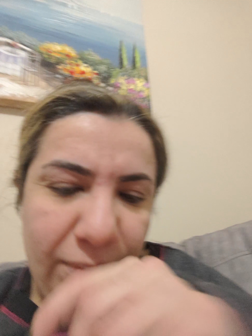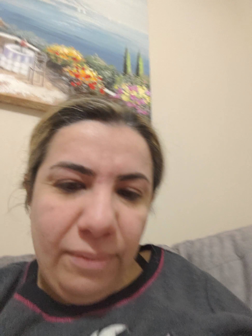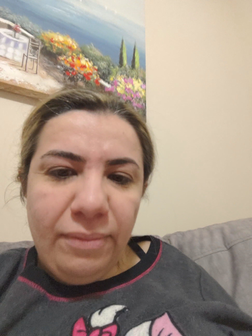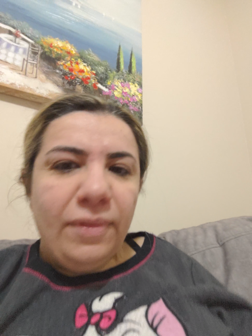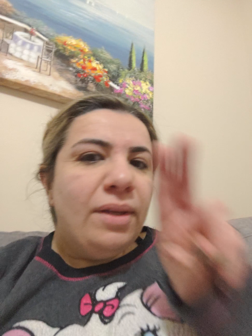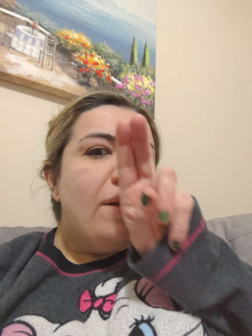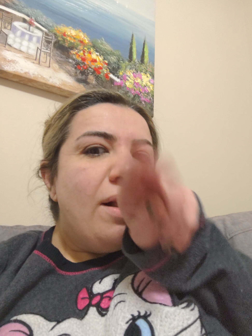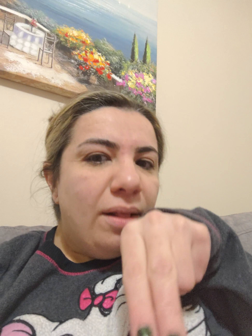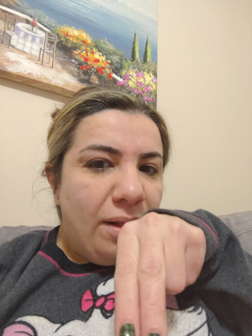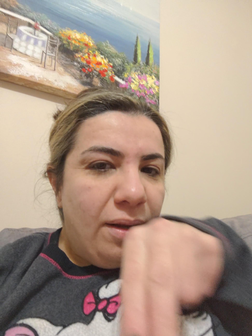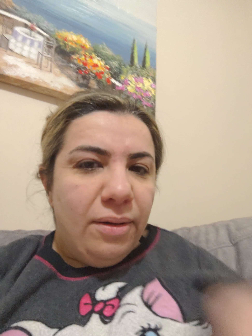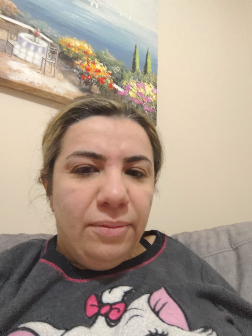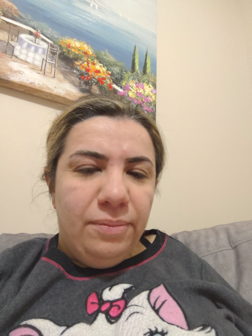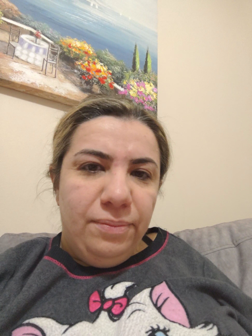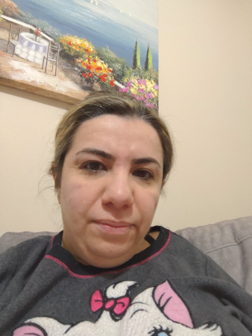tongue